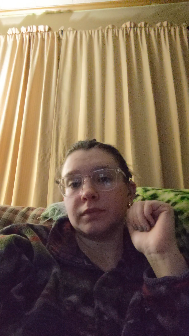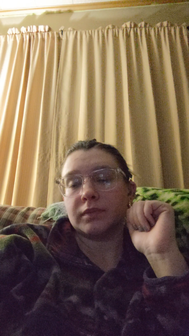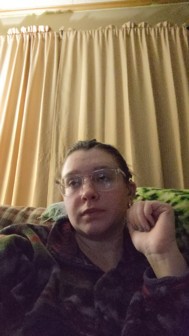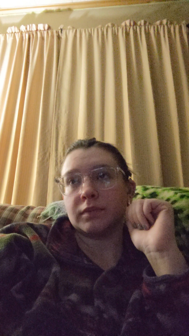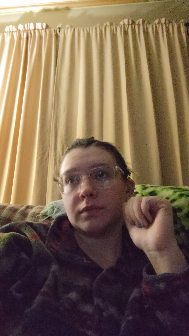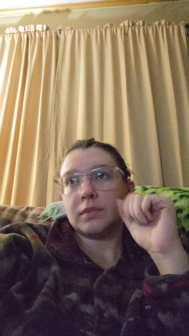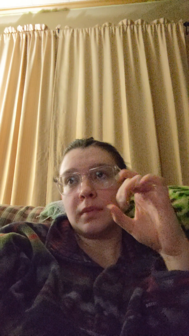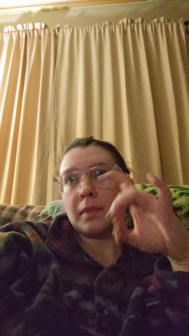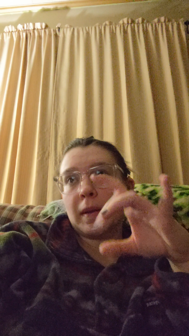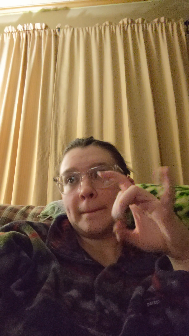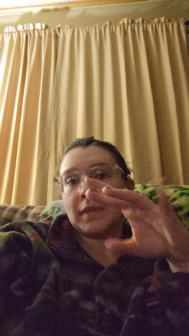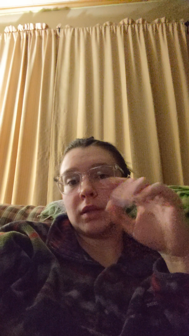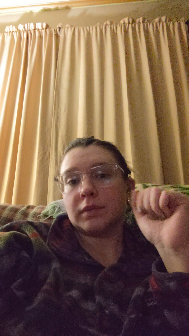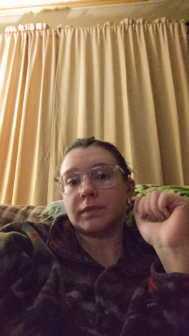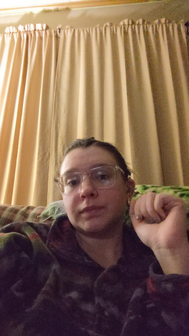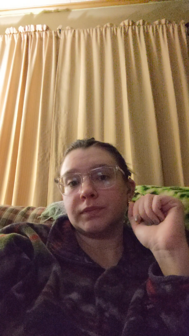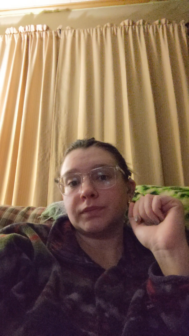pumpkin